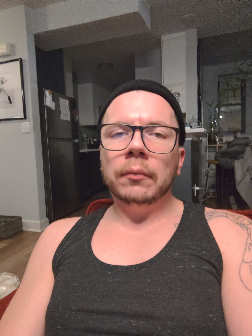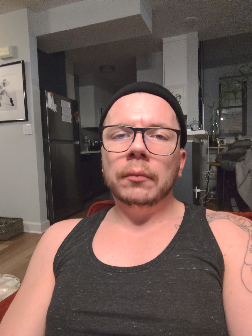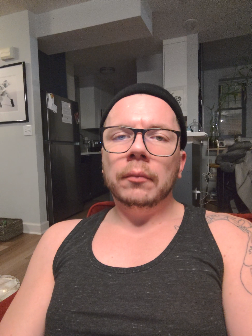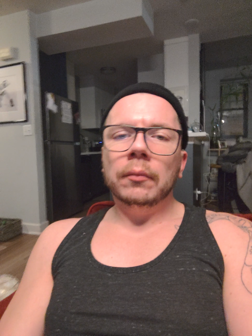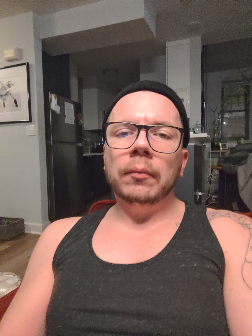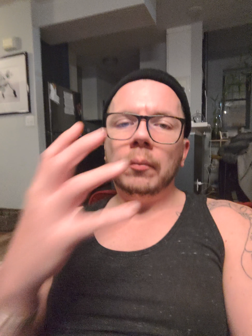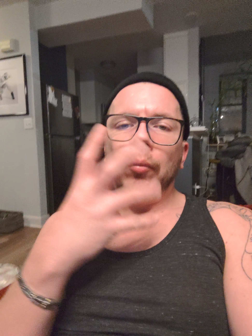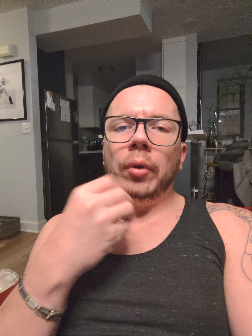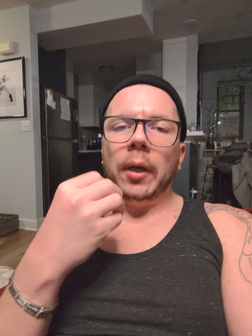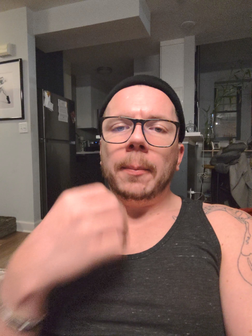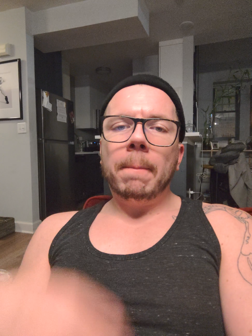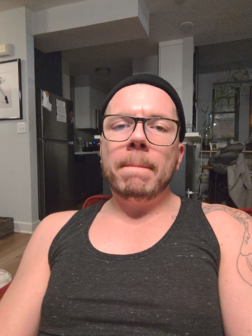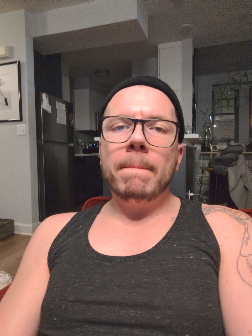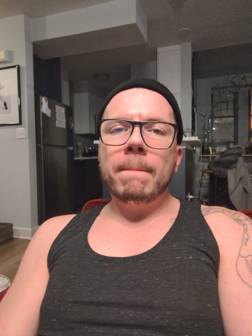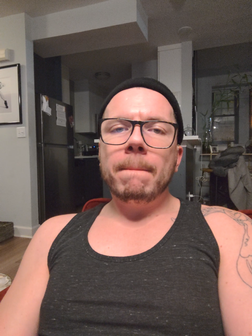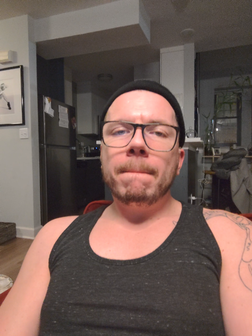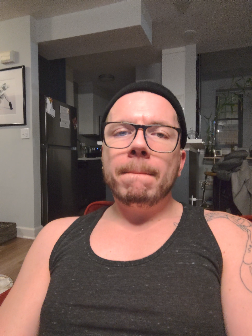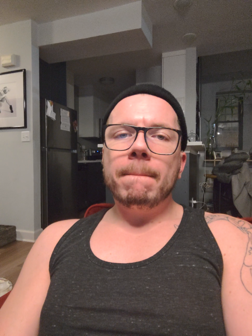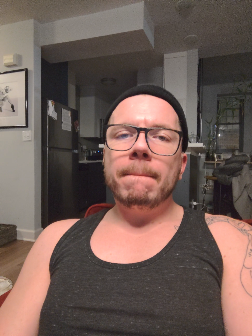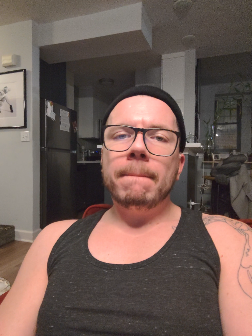pretty